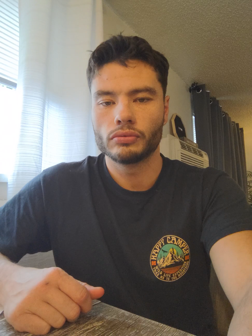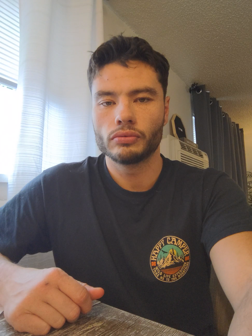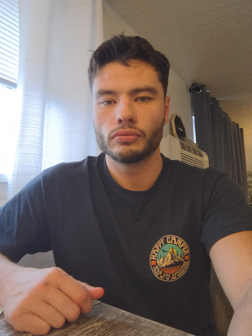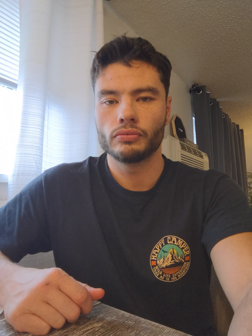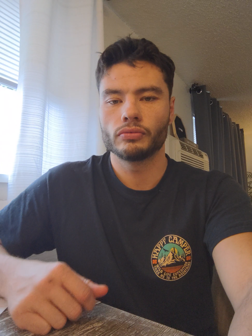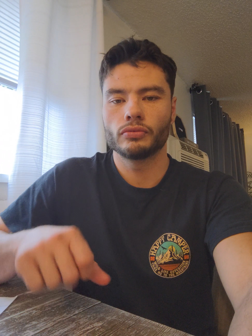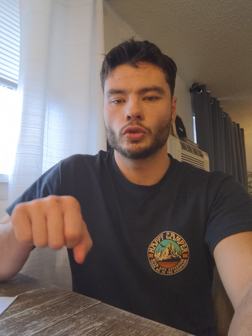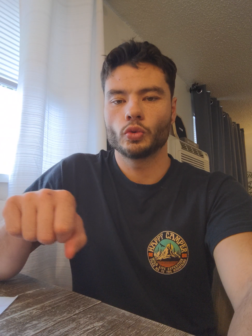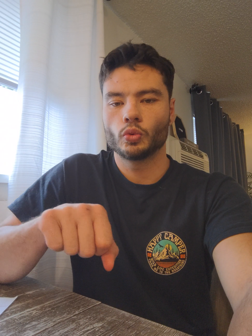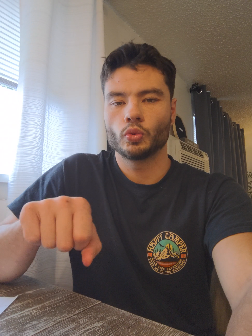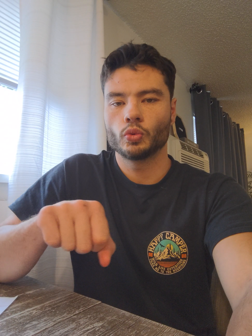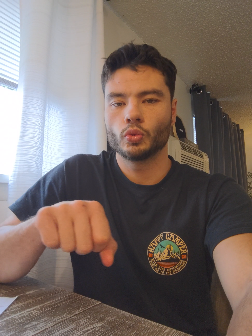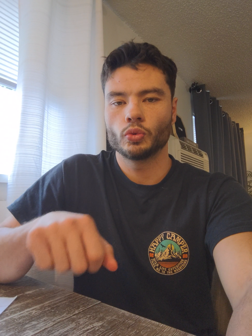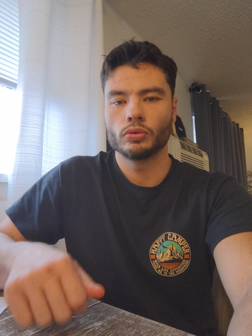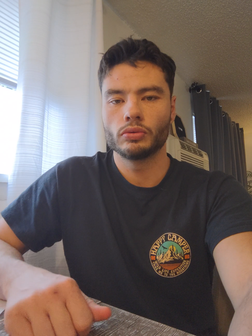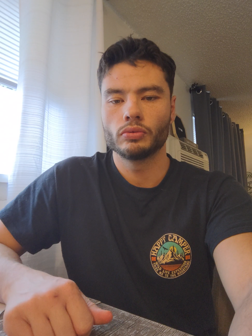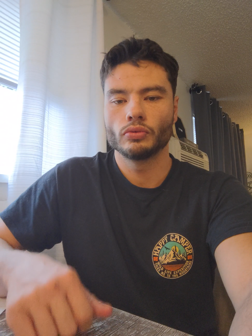shoe